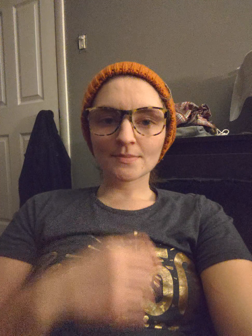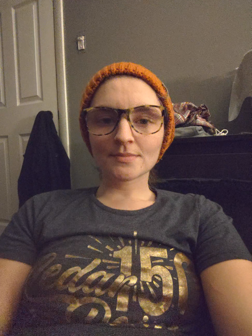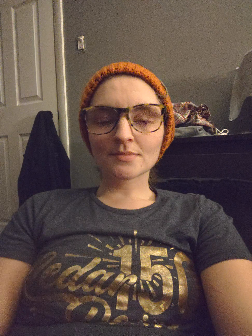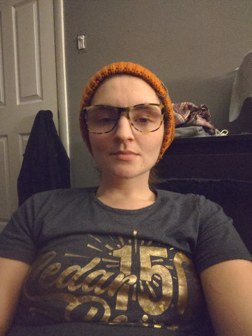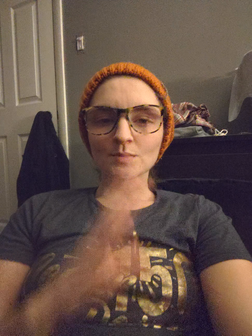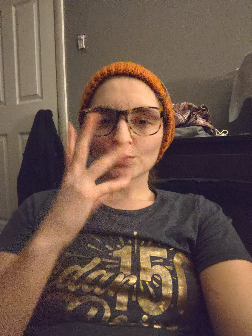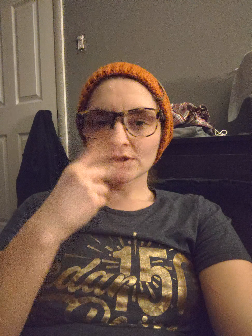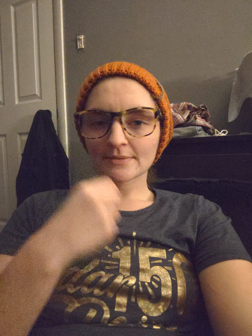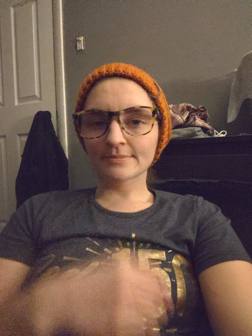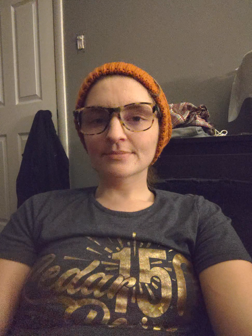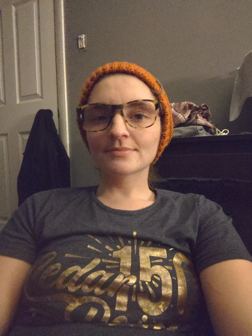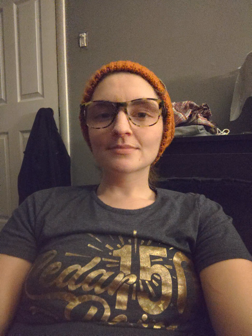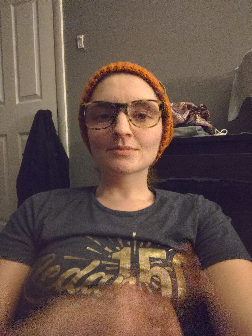pretty